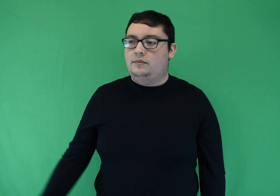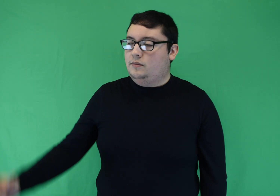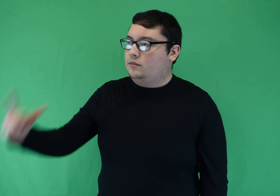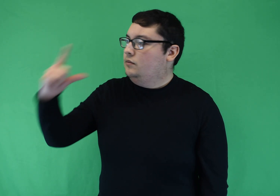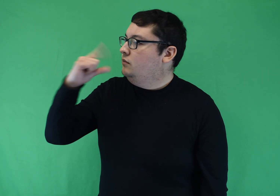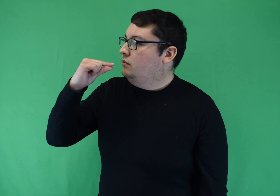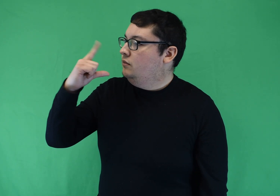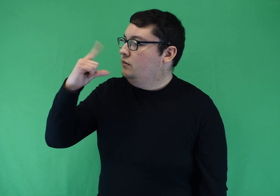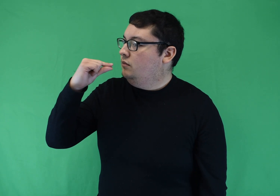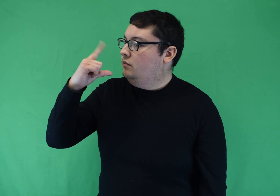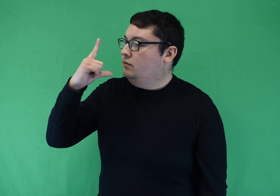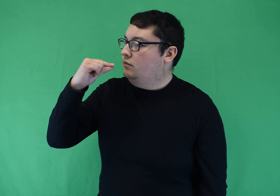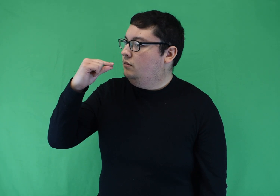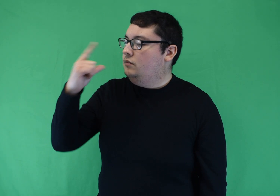policía